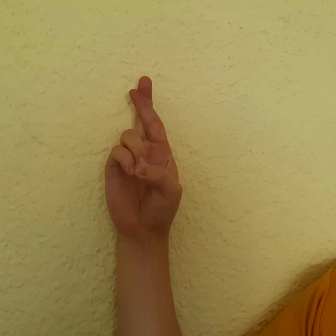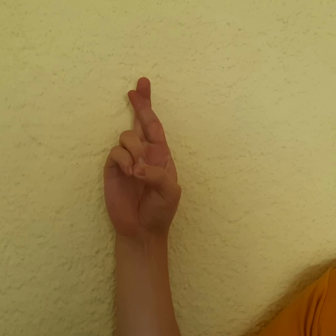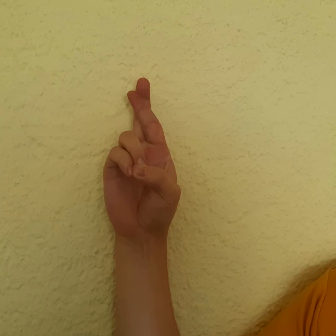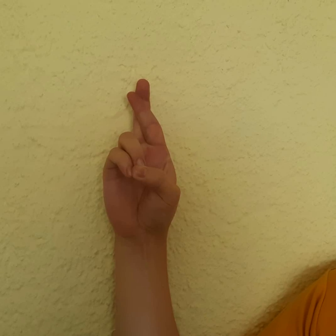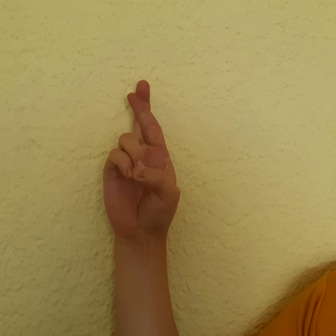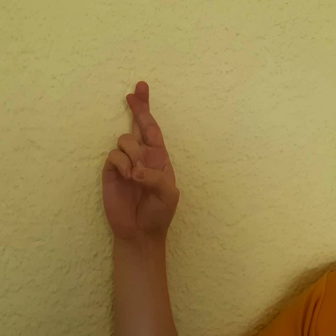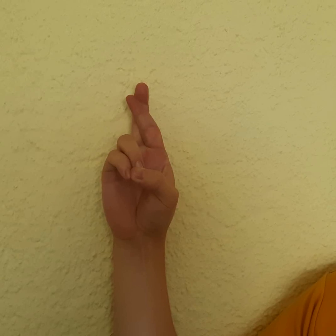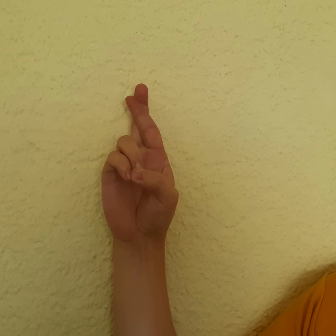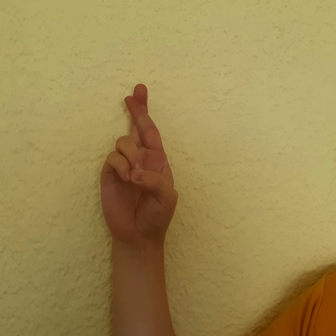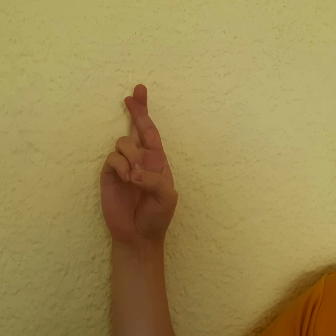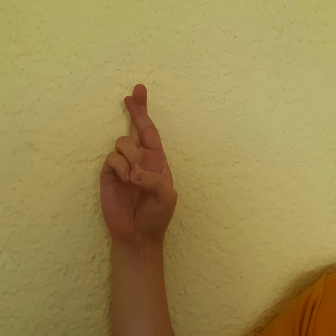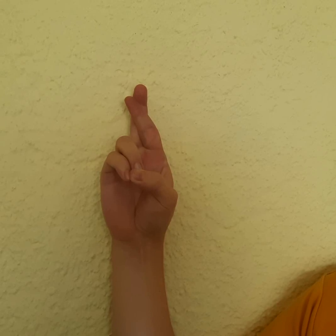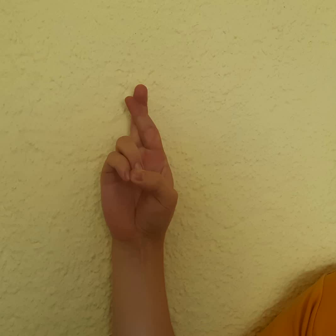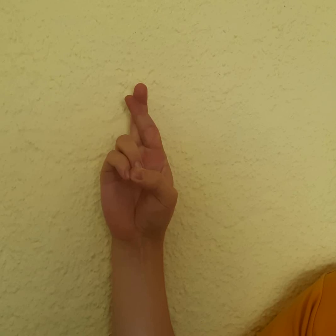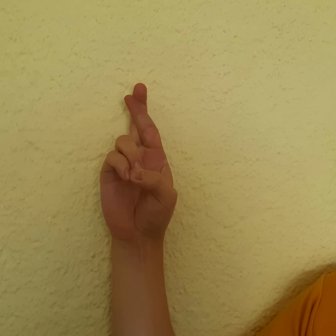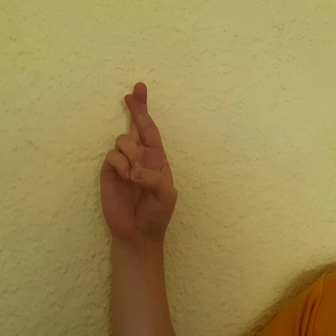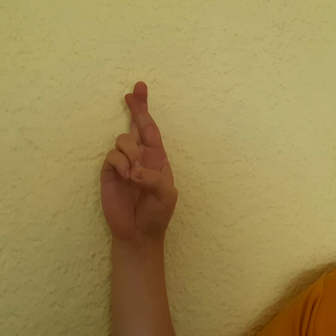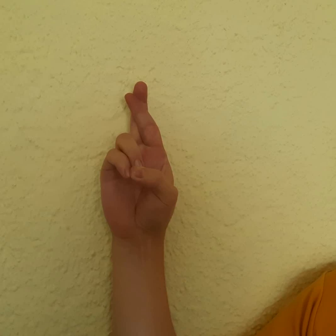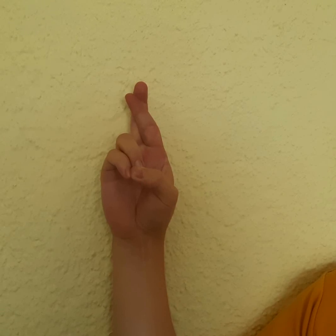Я